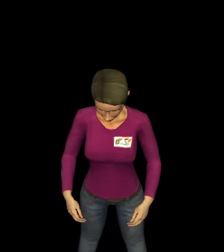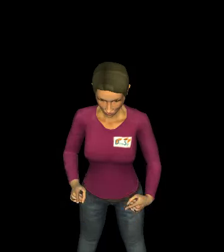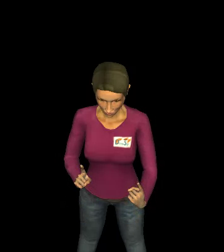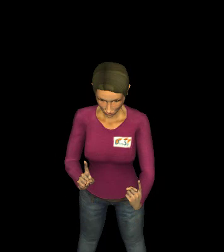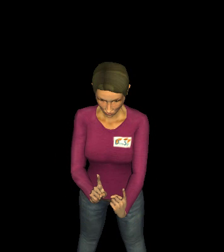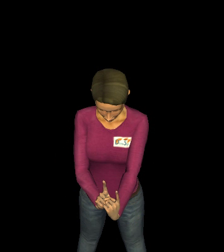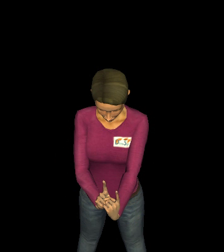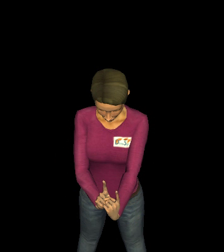يقابل